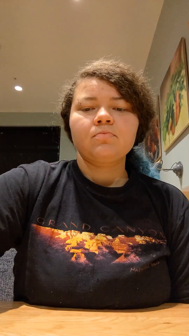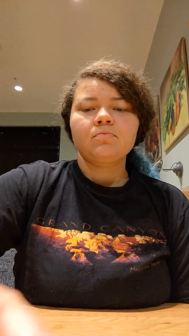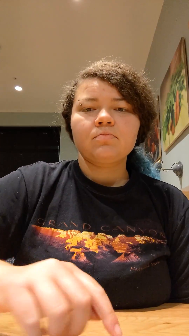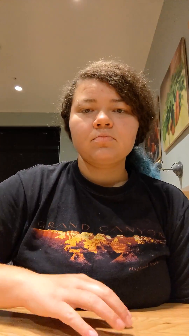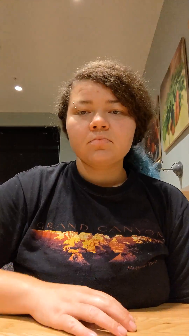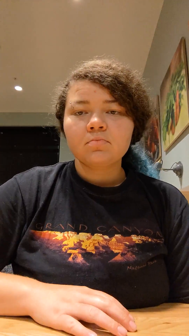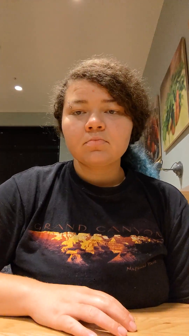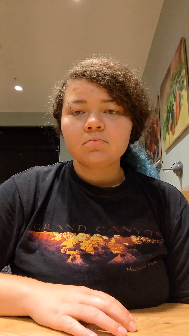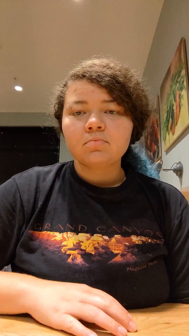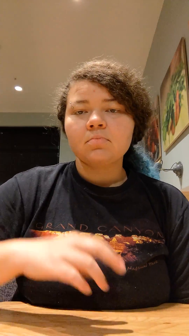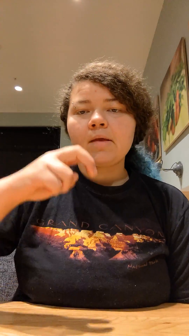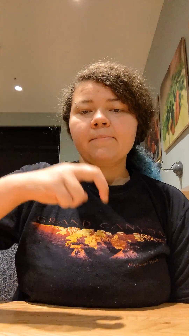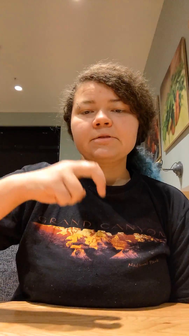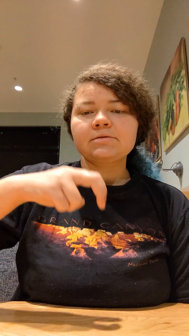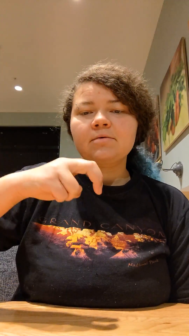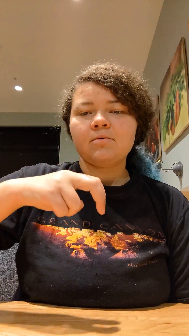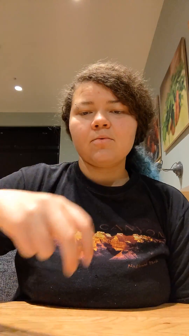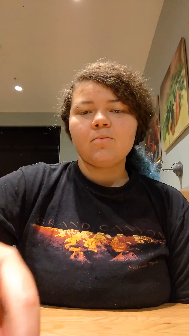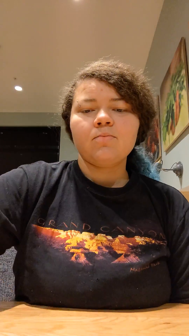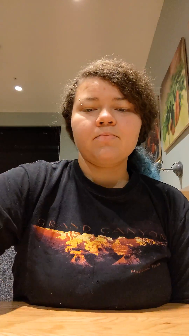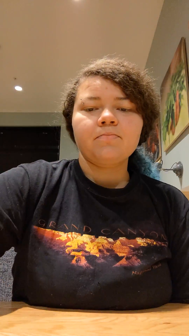potato